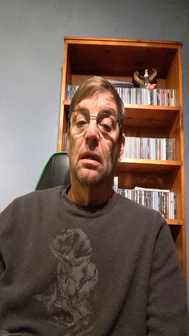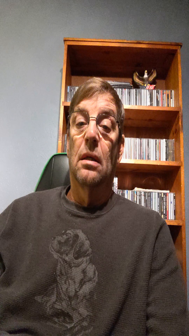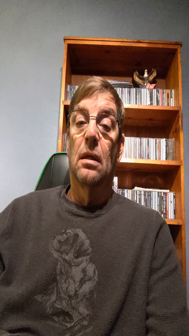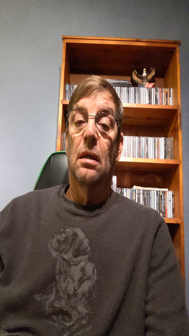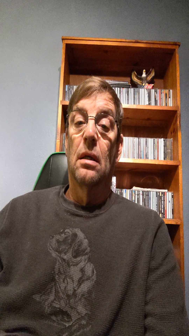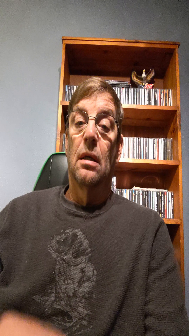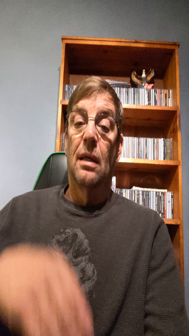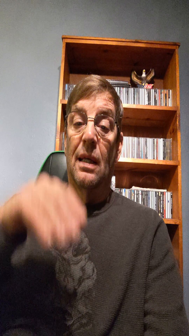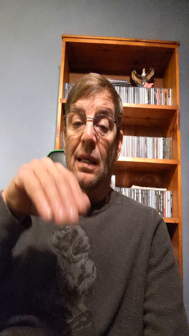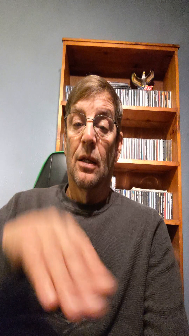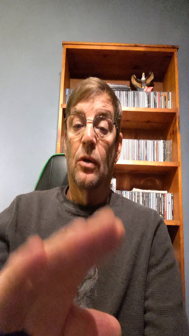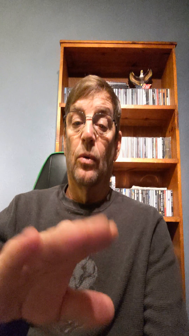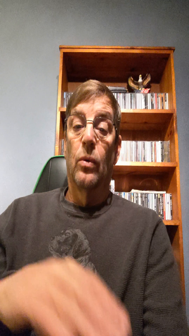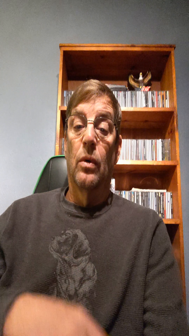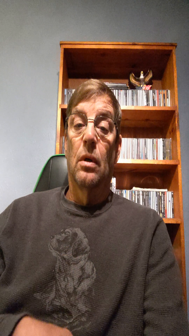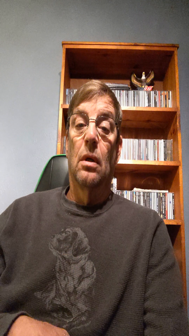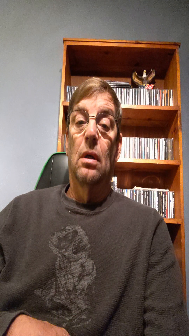into